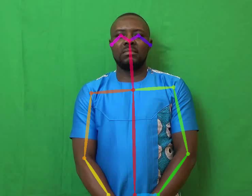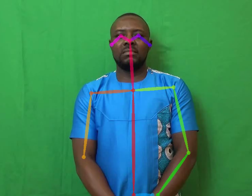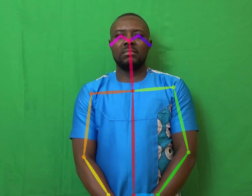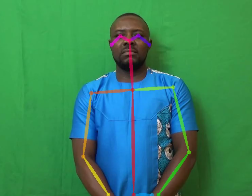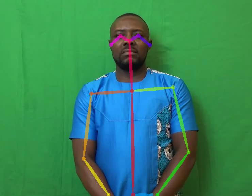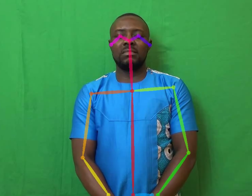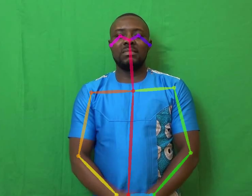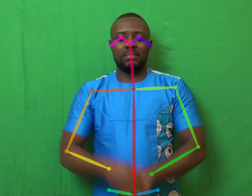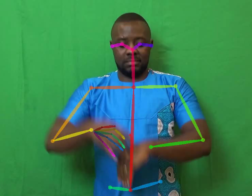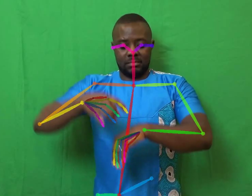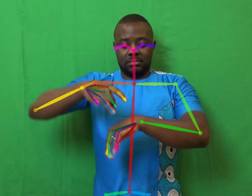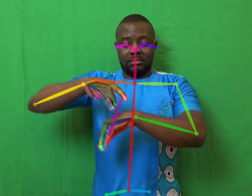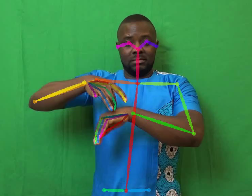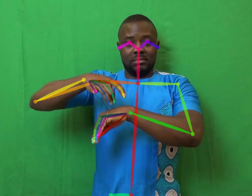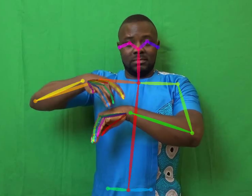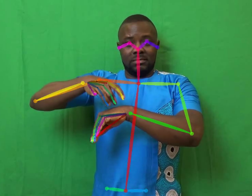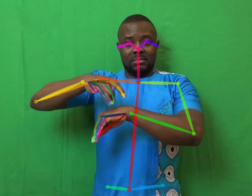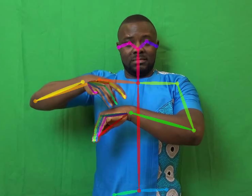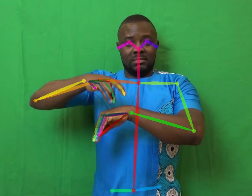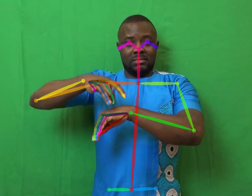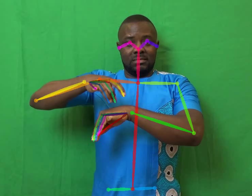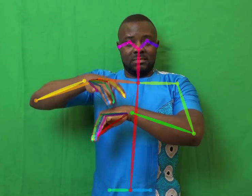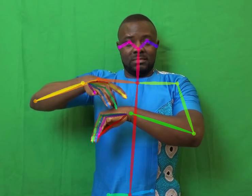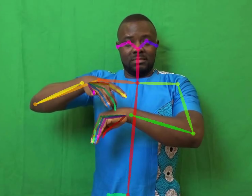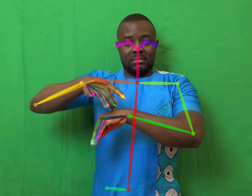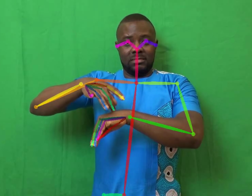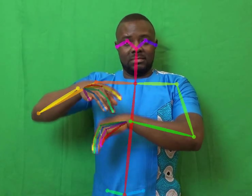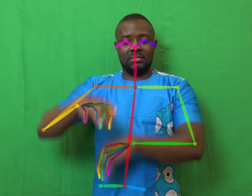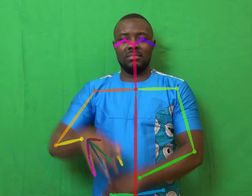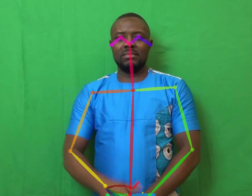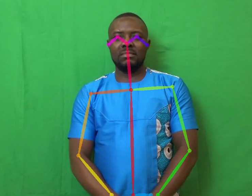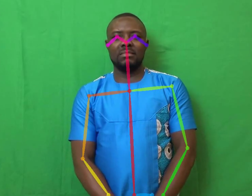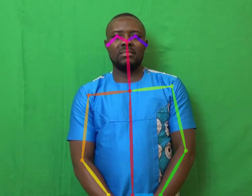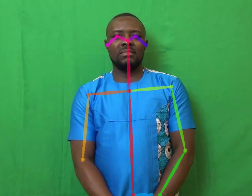water melon